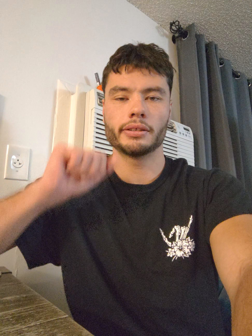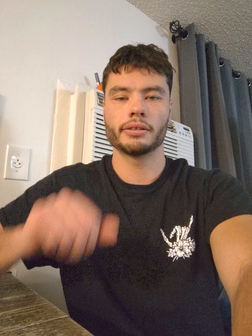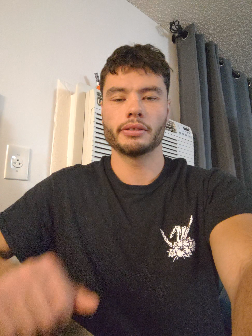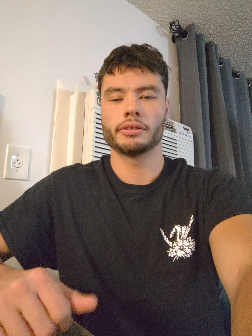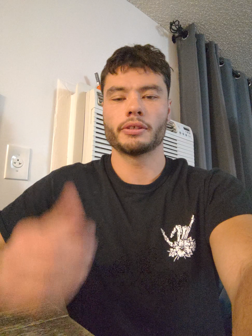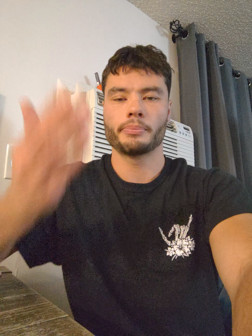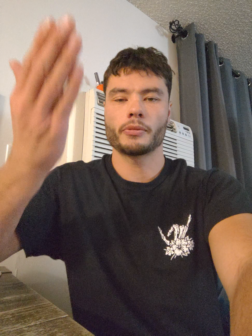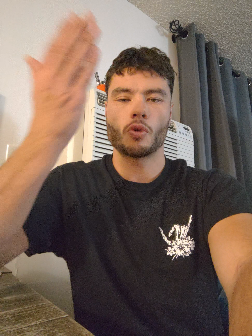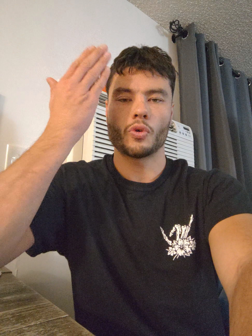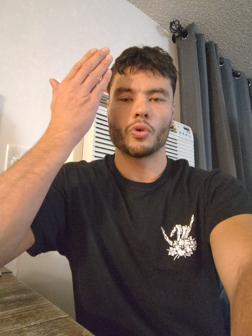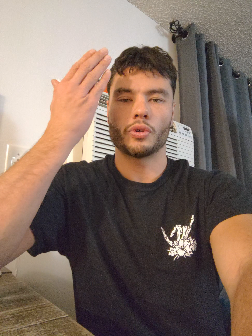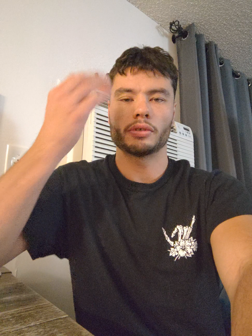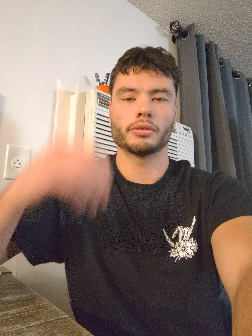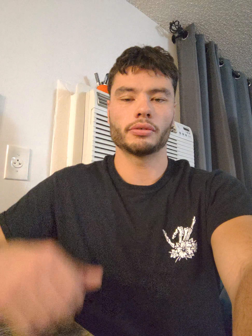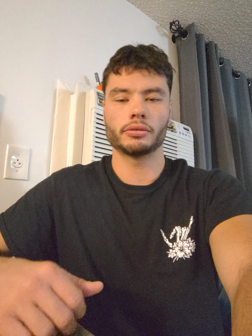morning